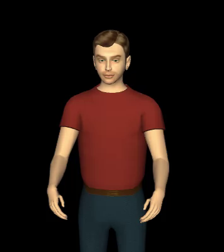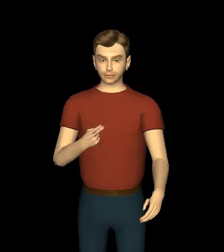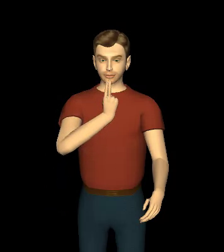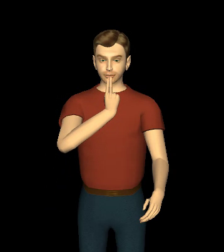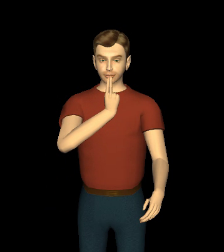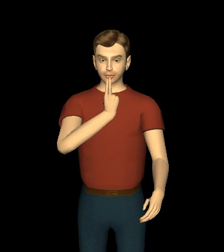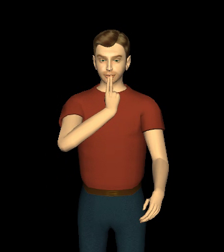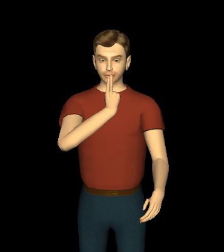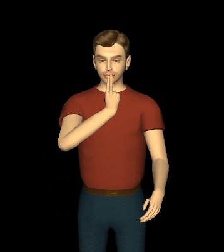سيجارة